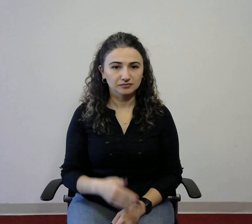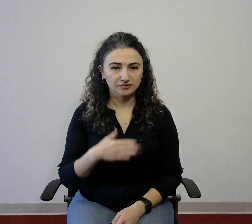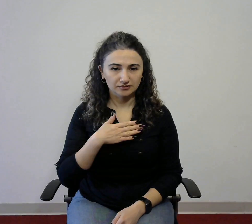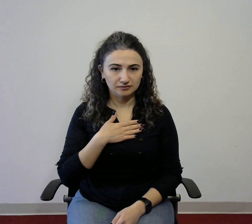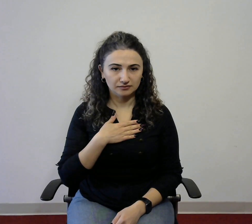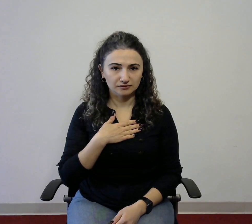mənim